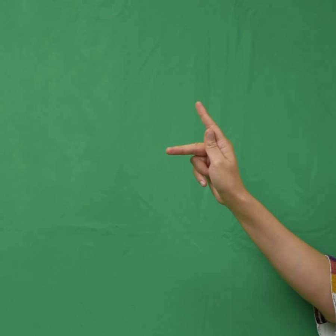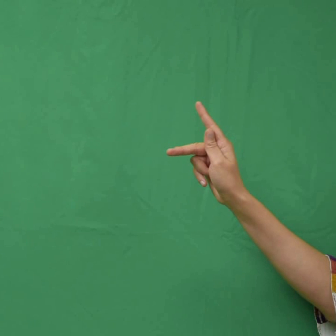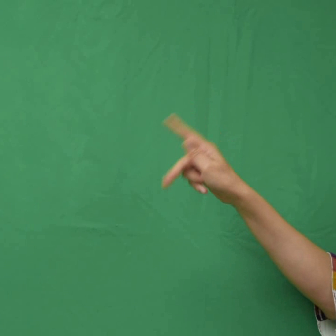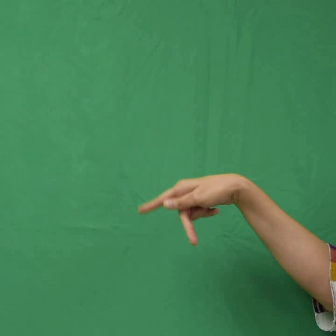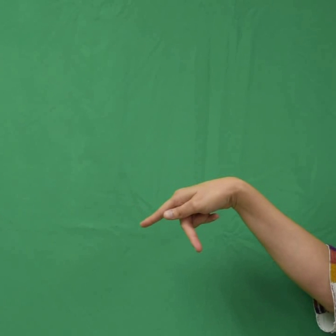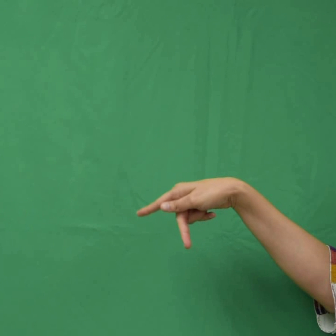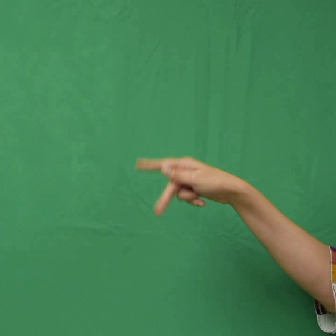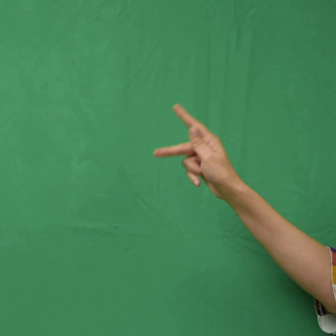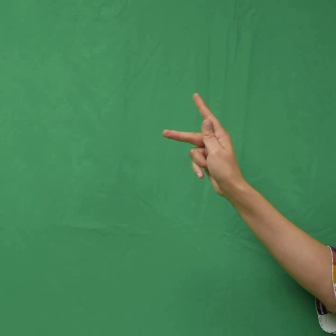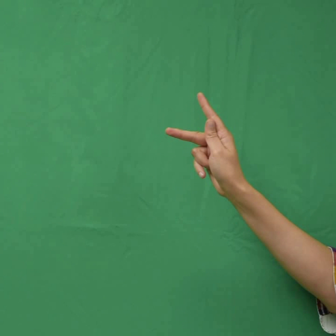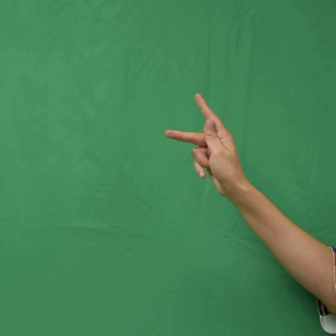K